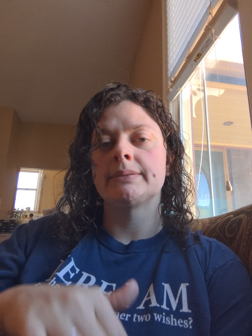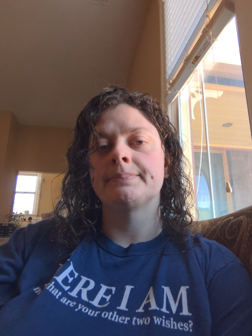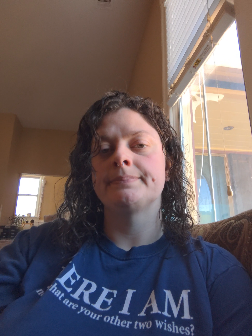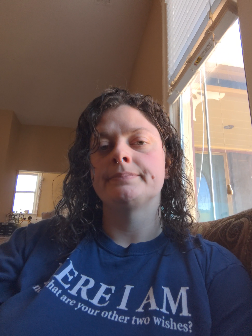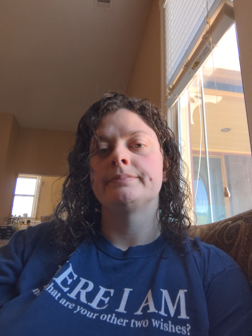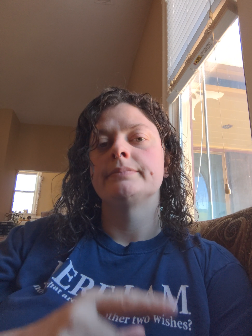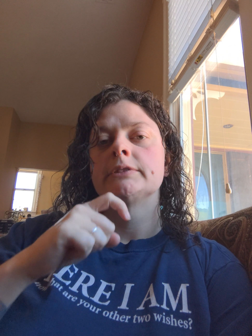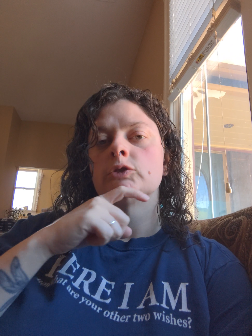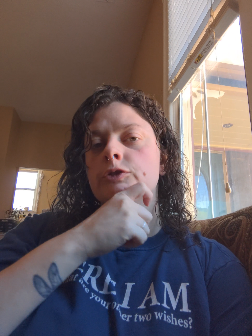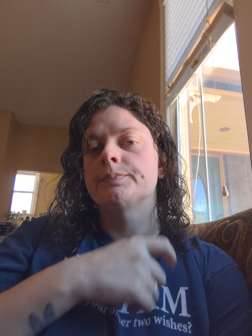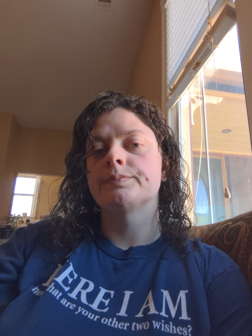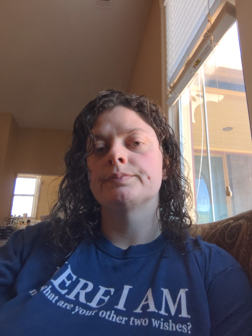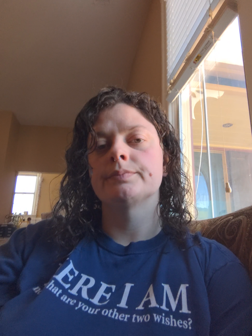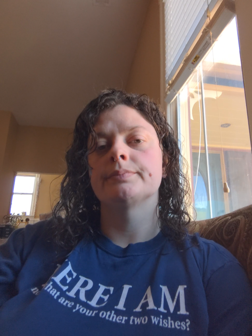cereal